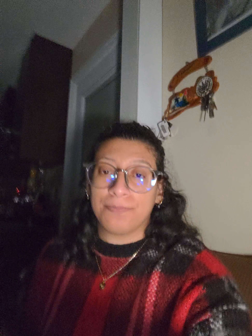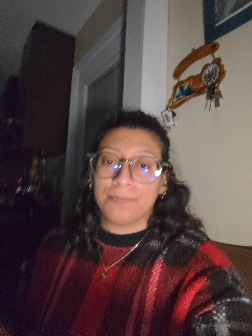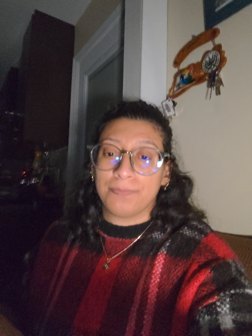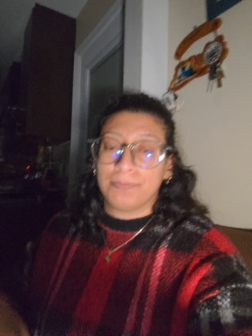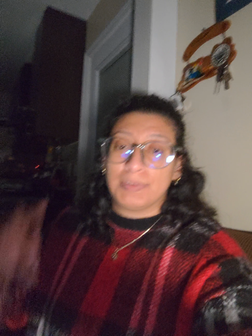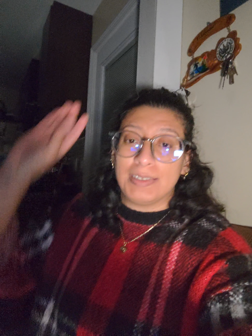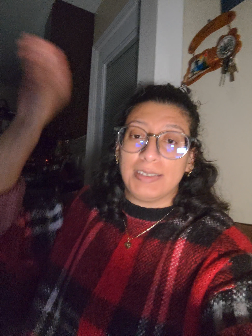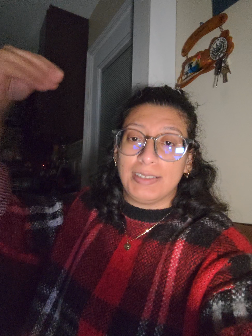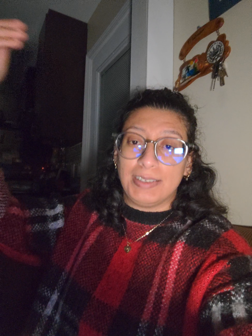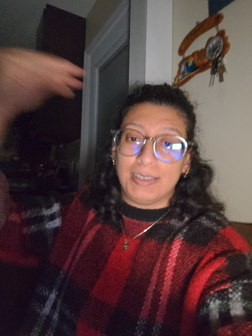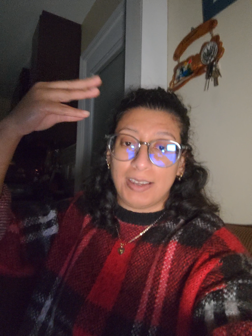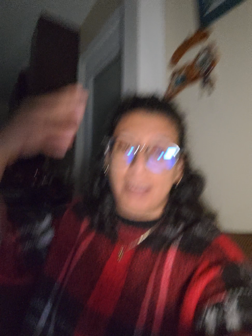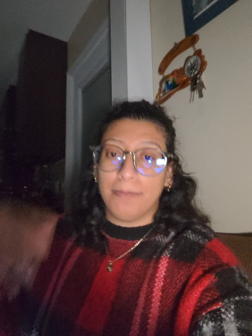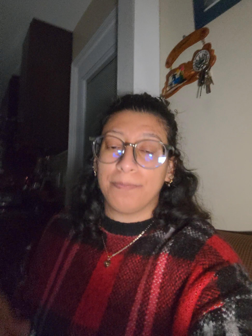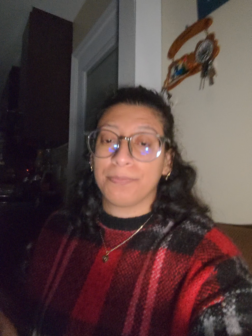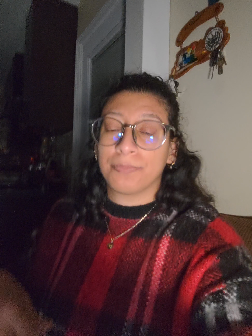sun